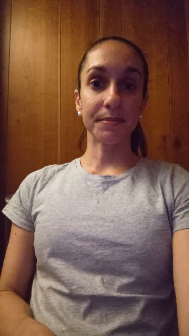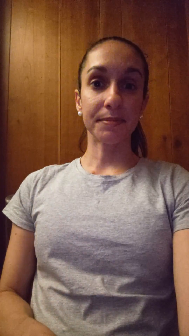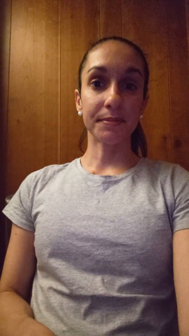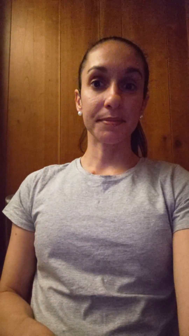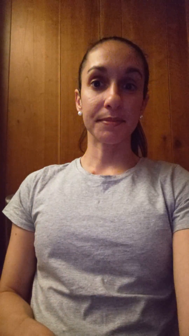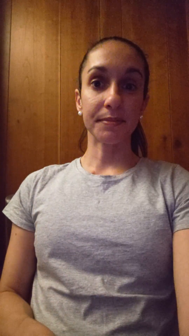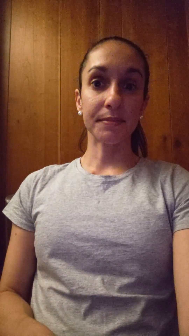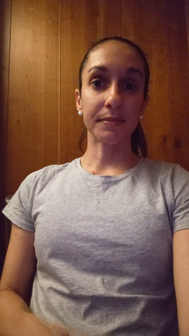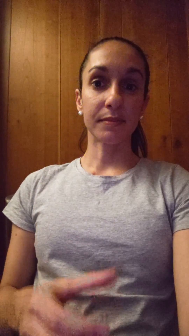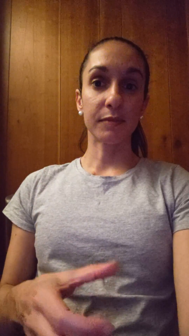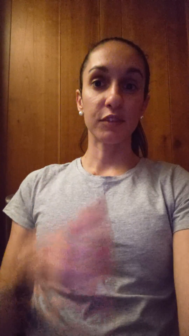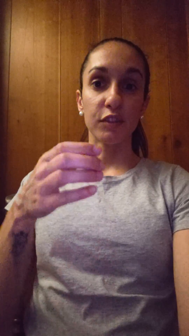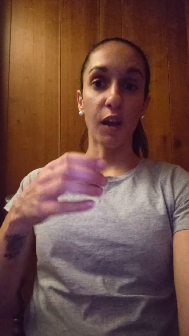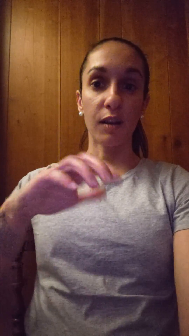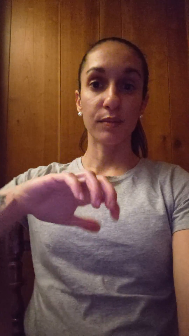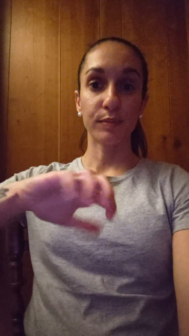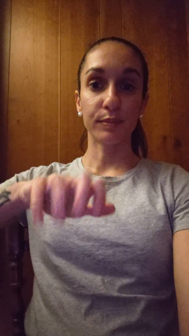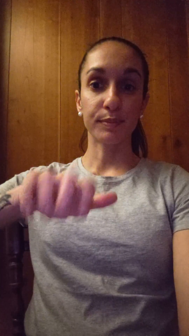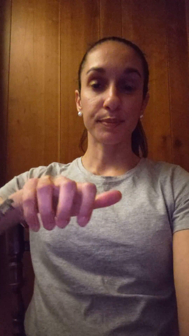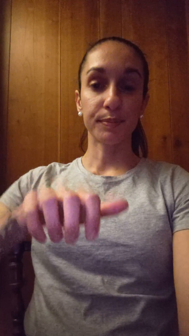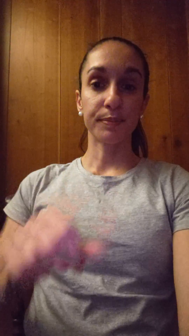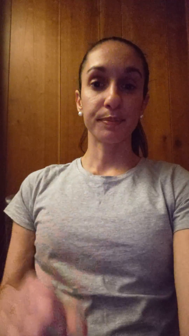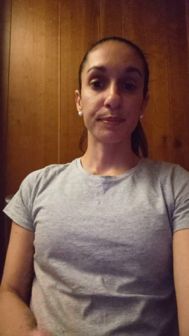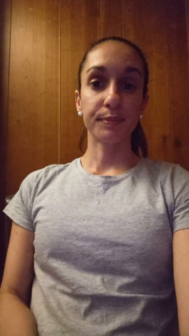jar